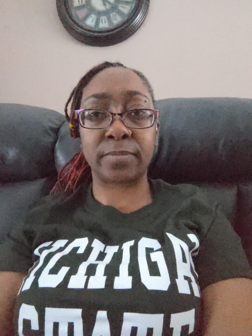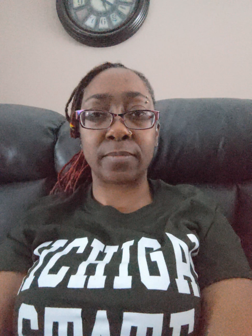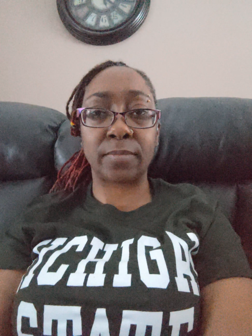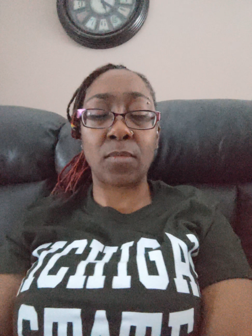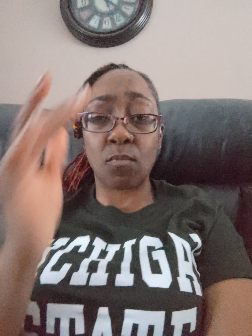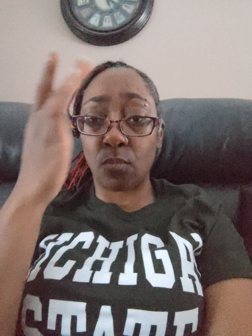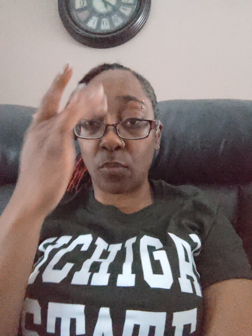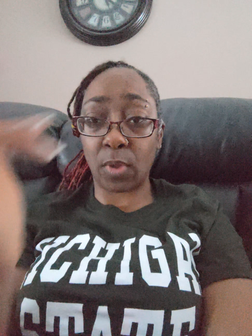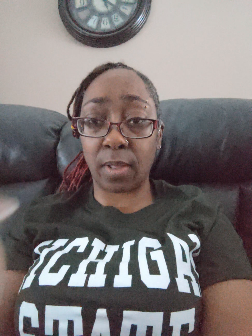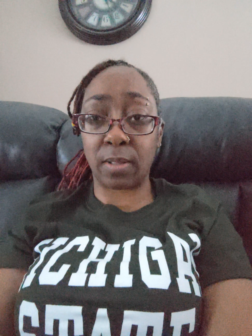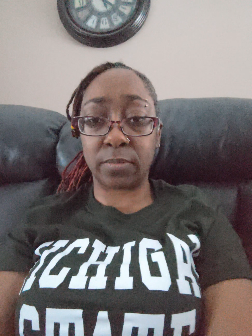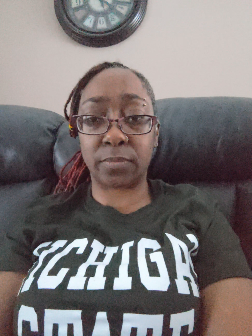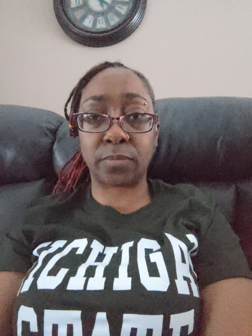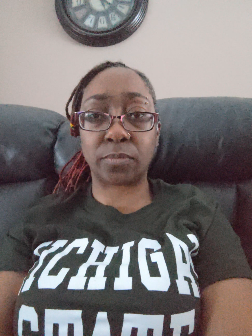why